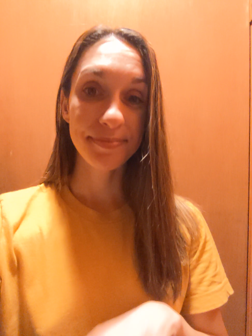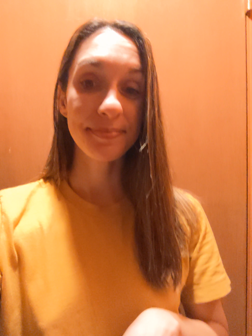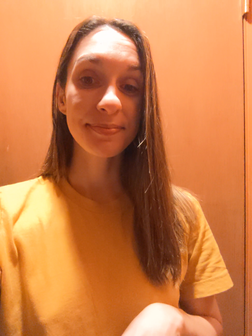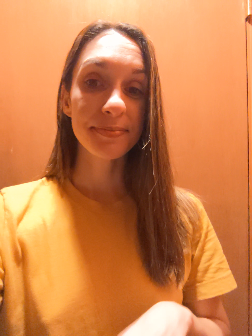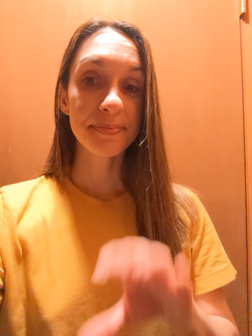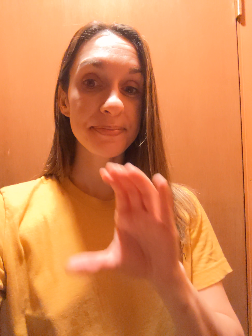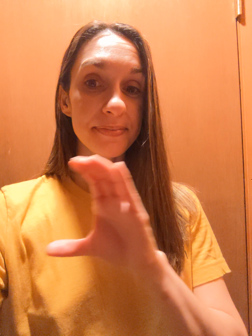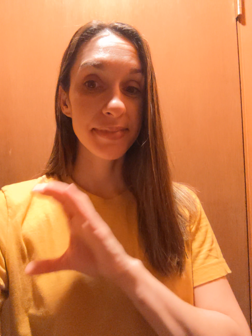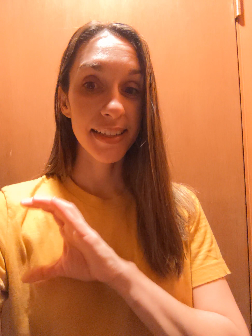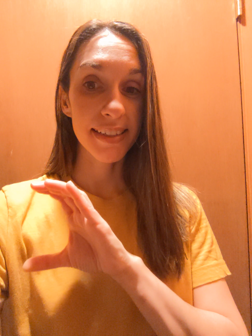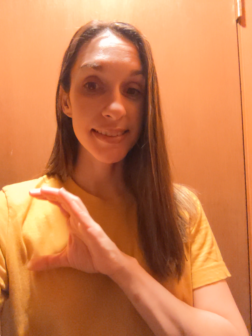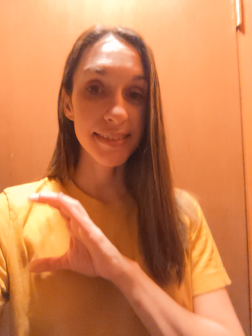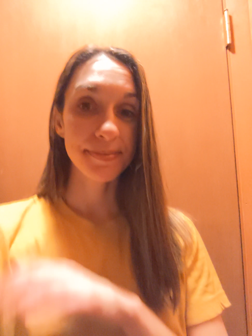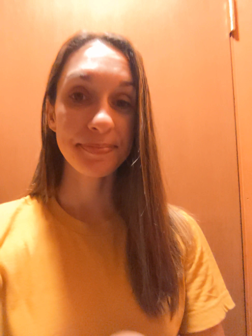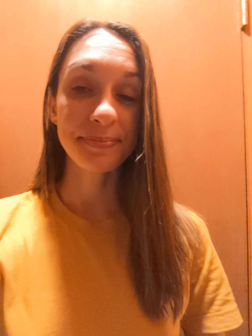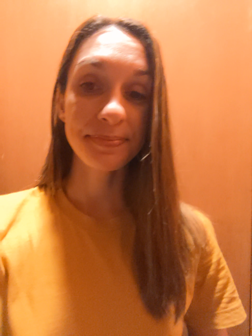police